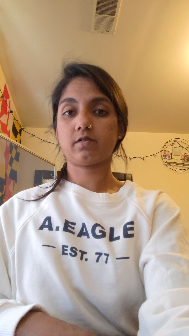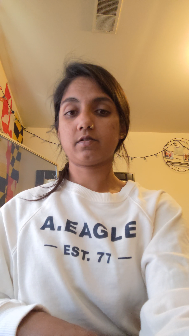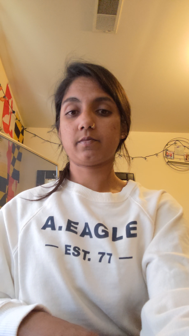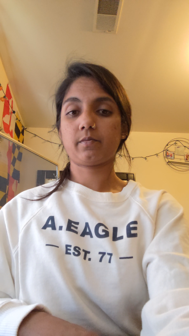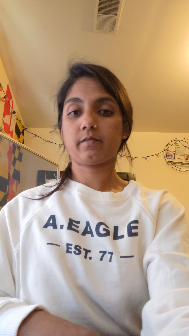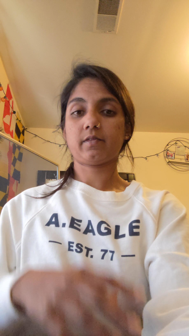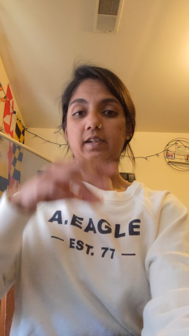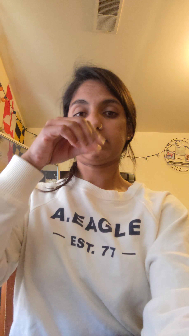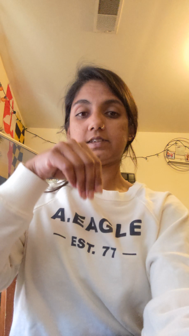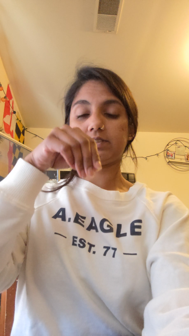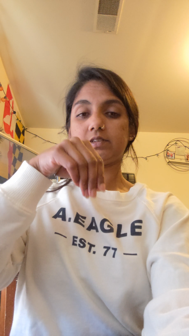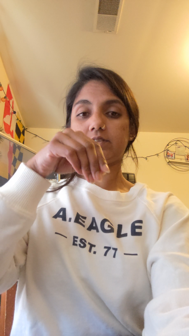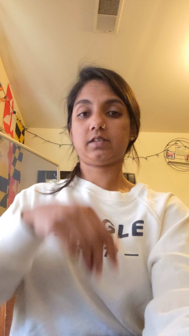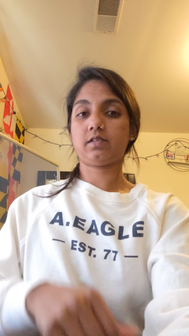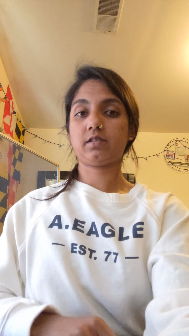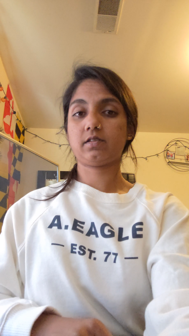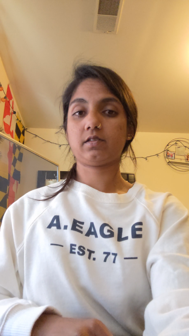inside